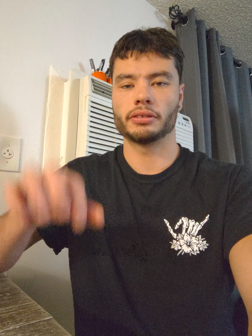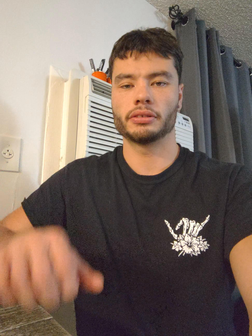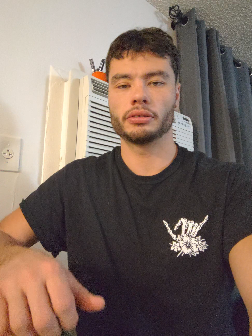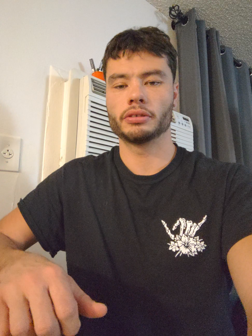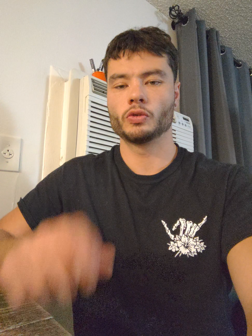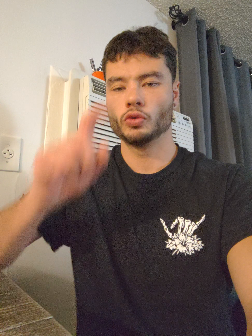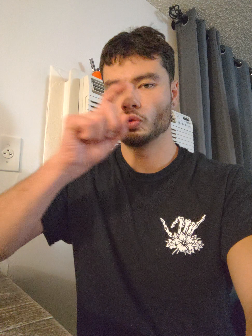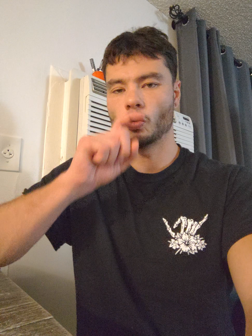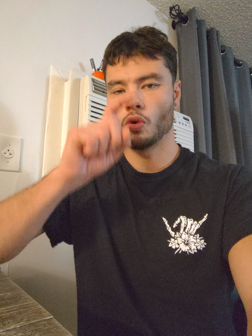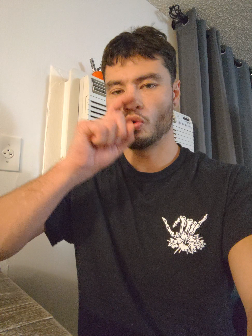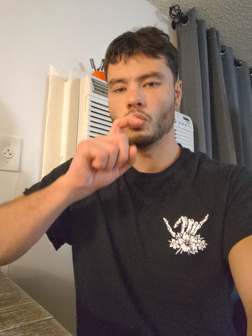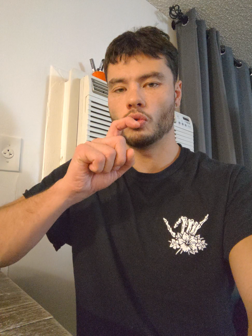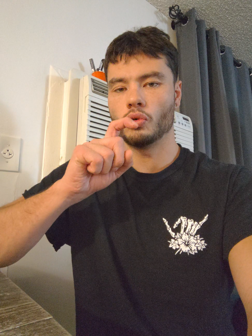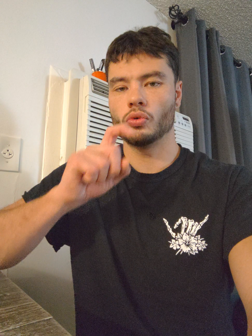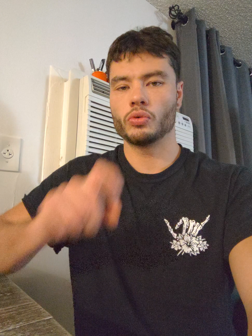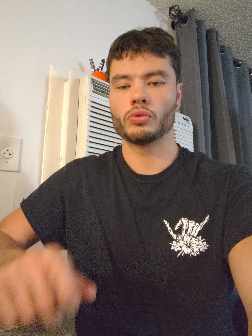doll